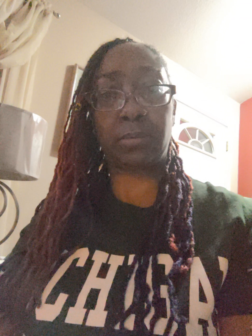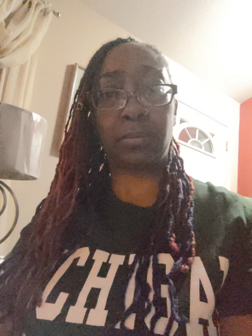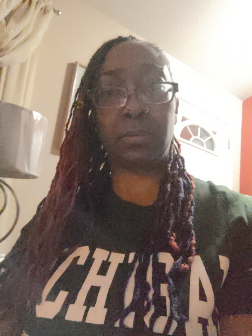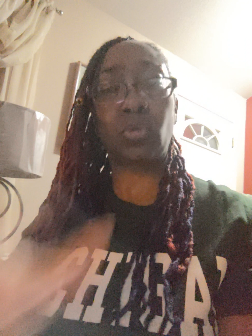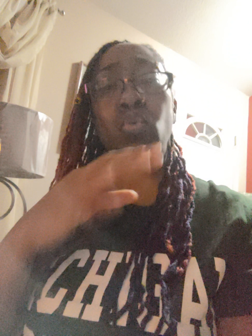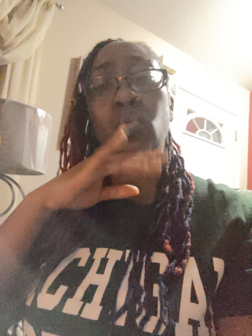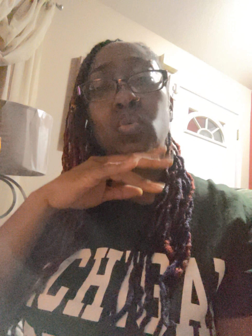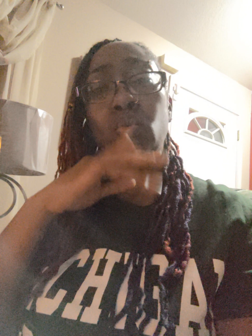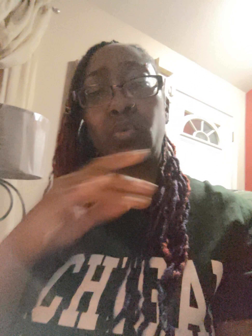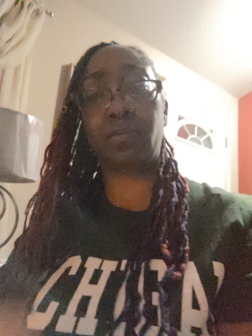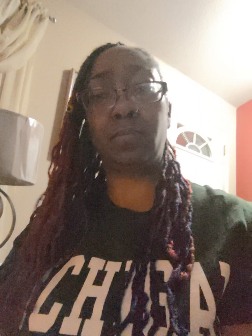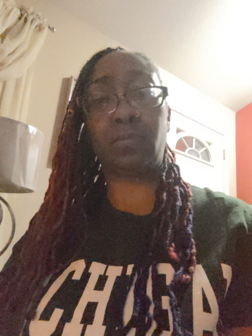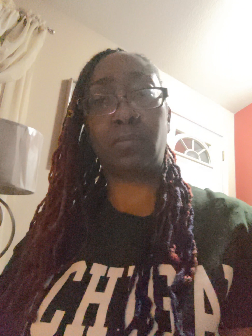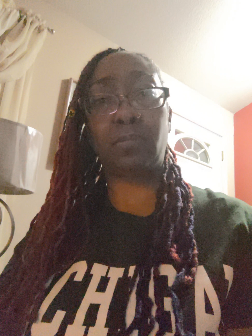dirty